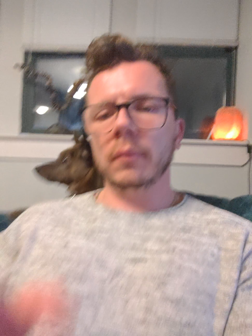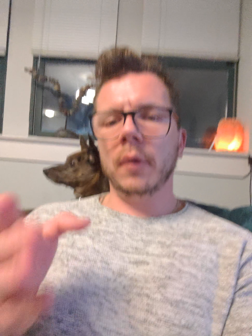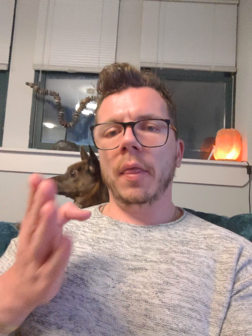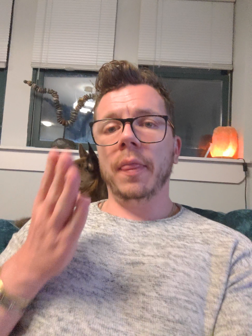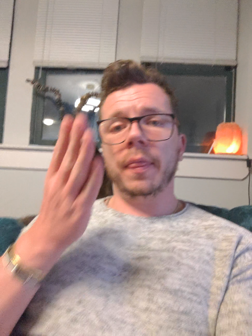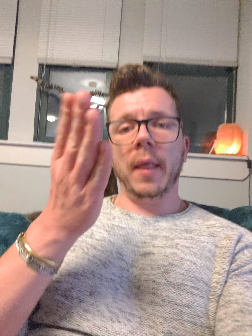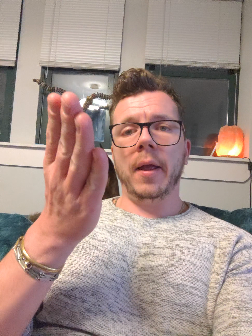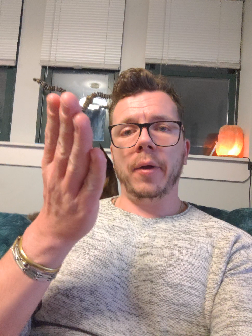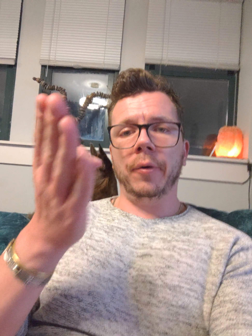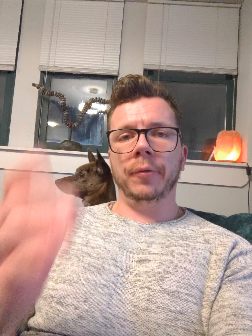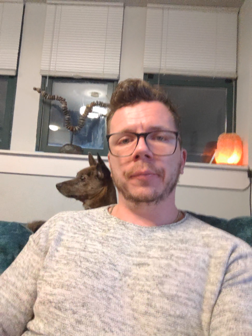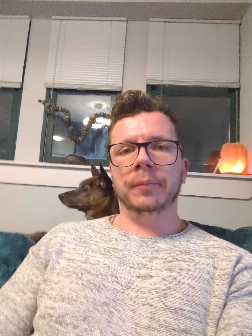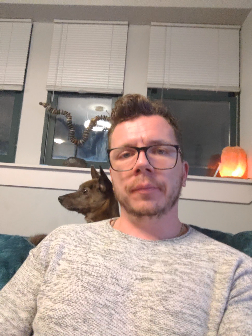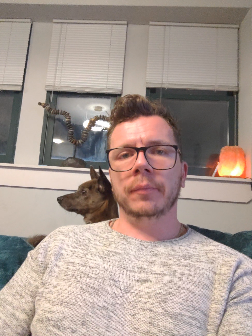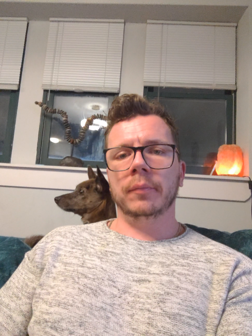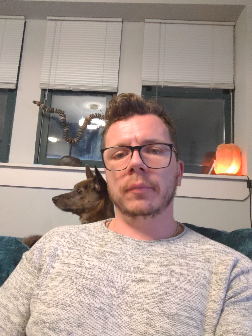there